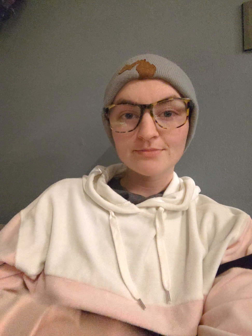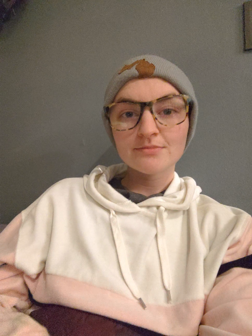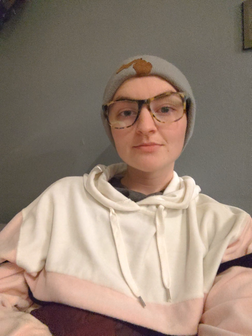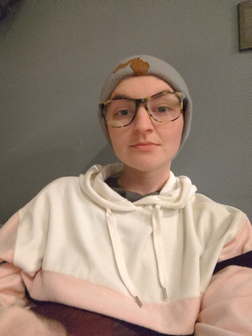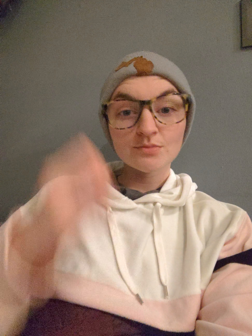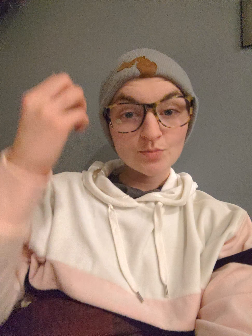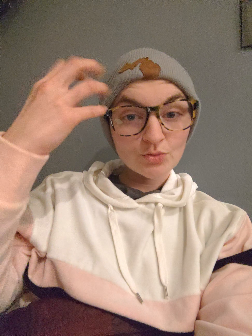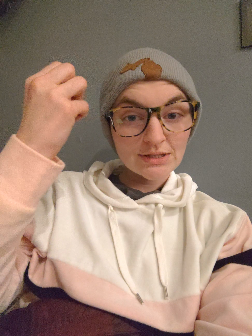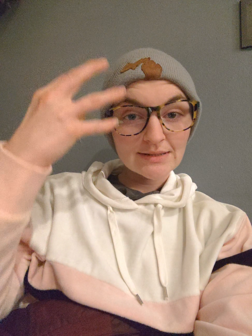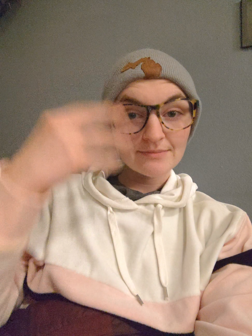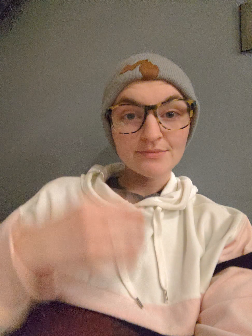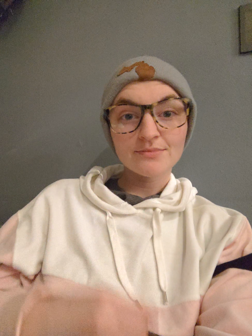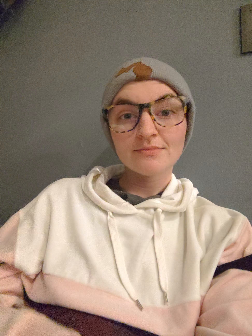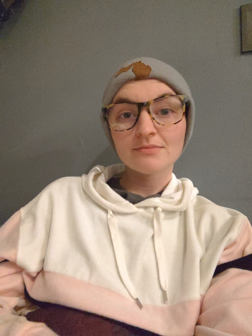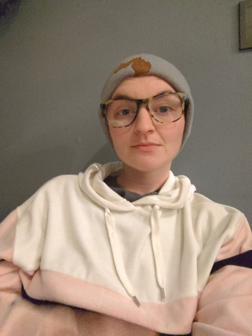shower